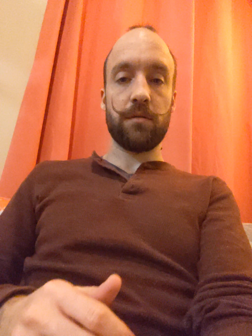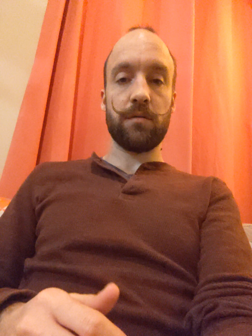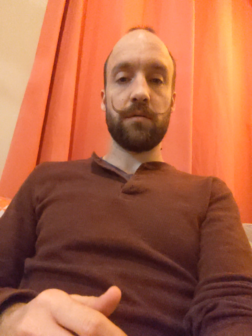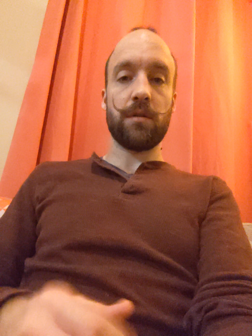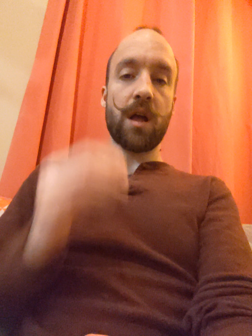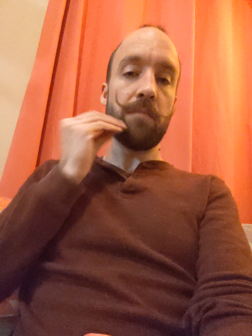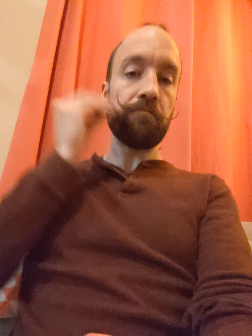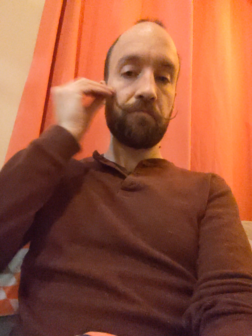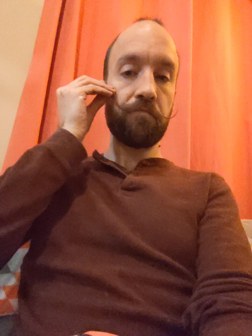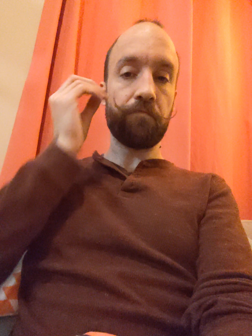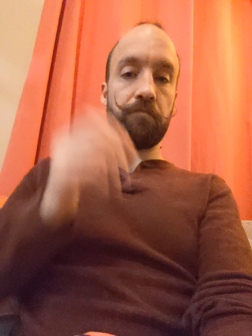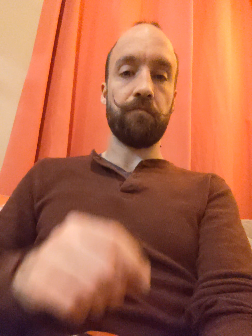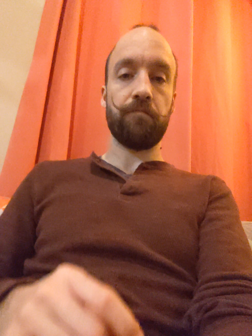home